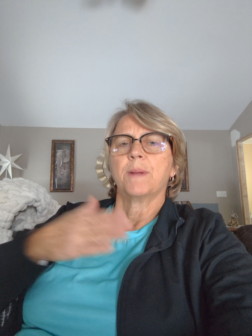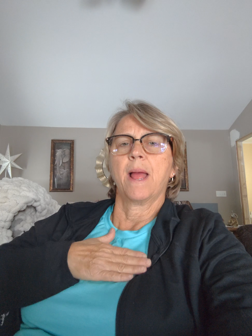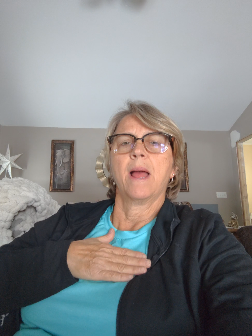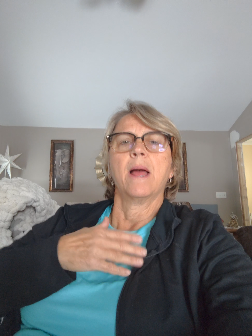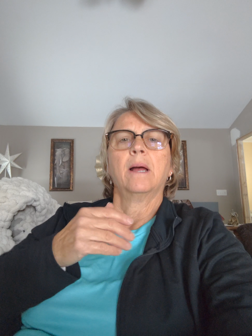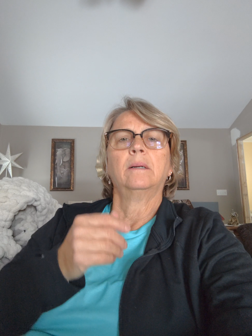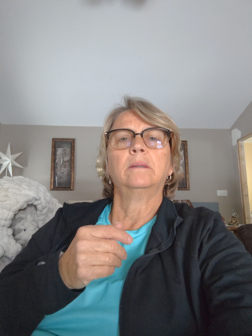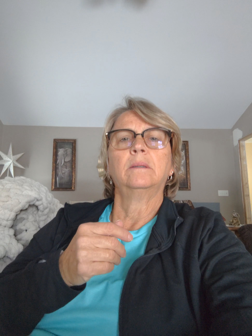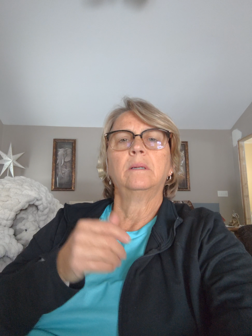my